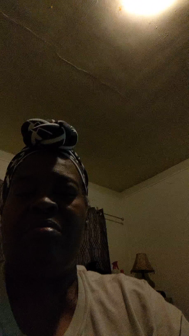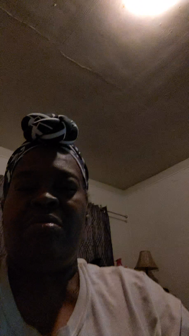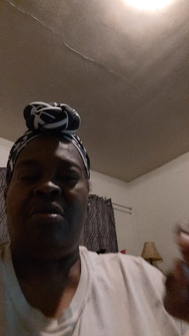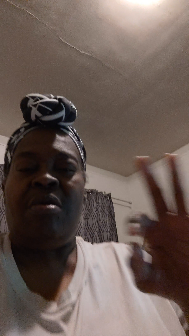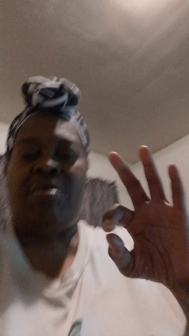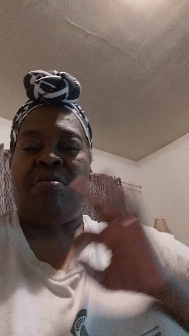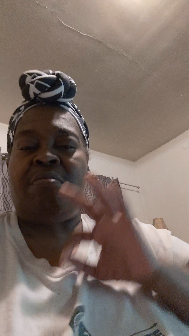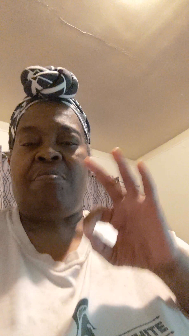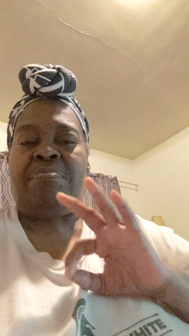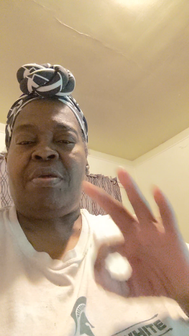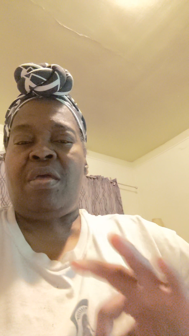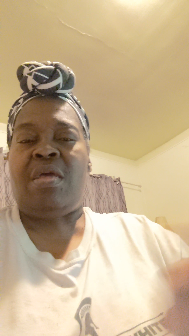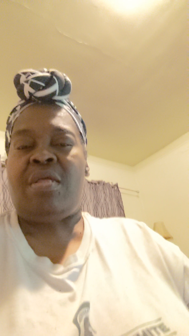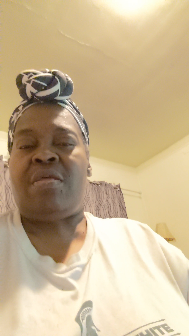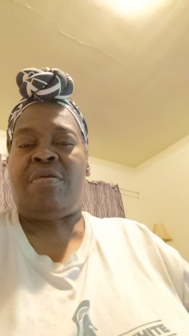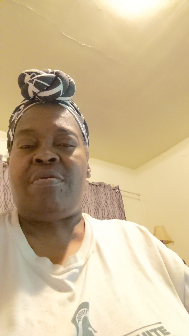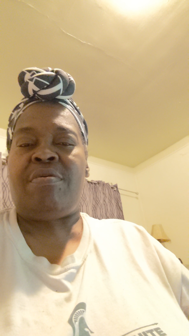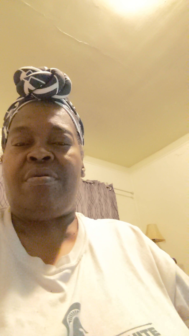button